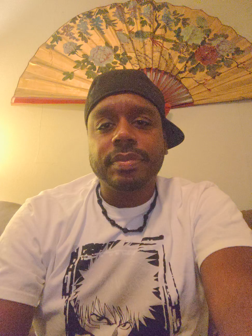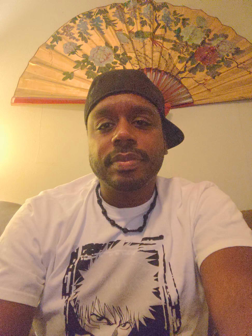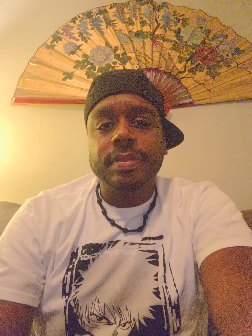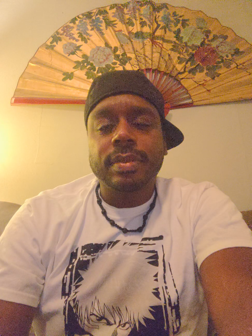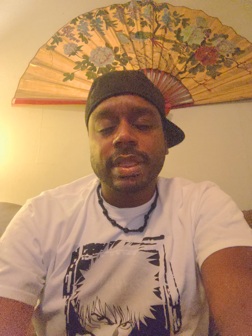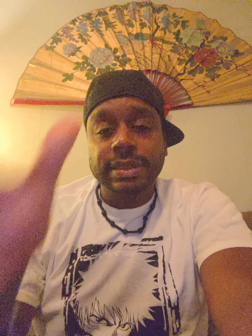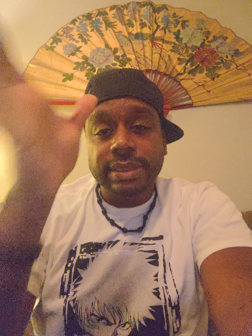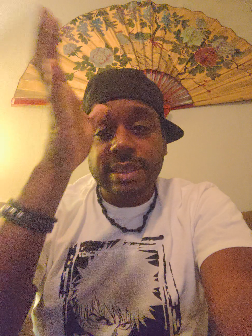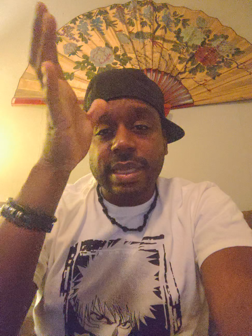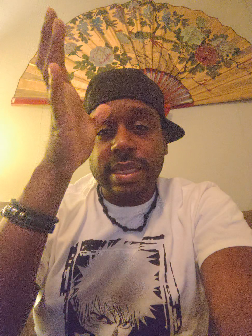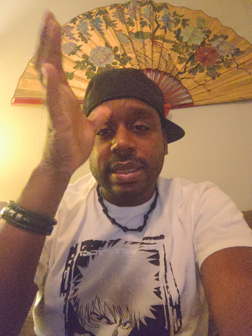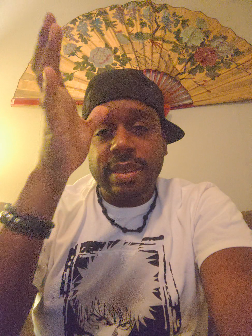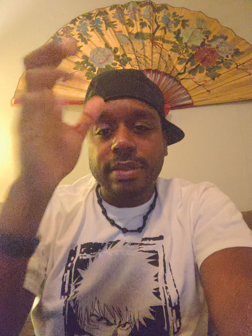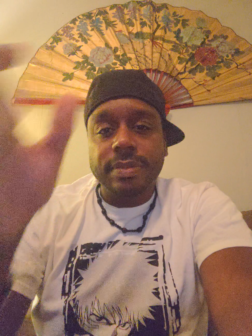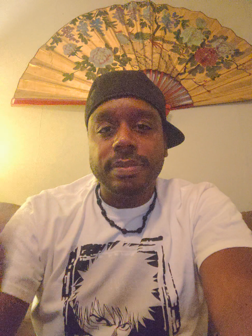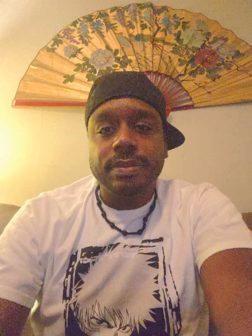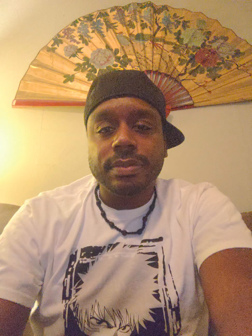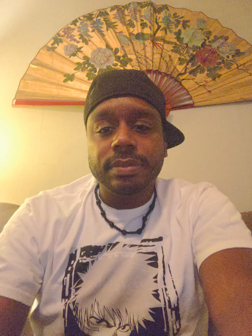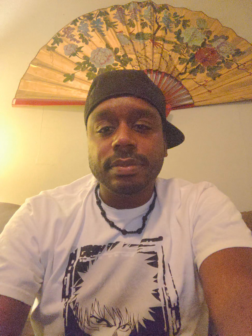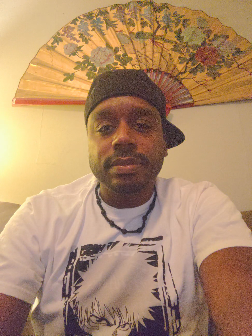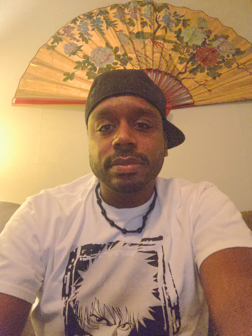dad